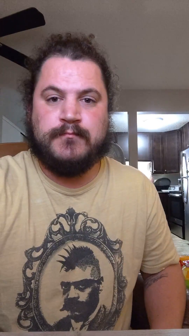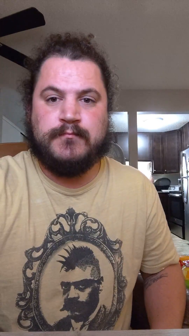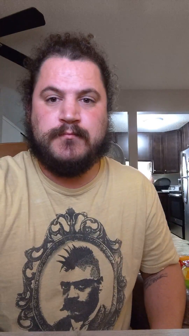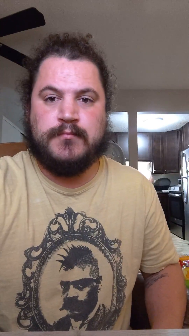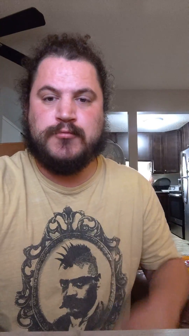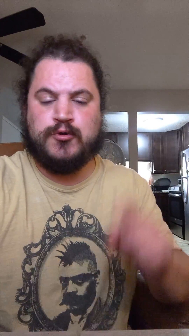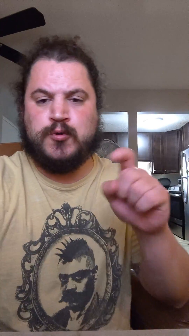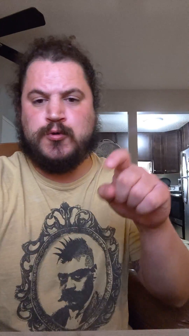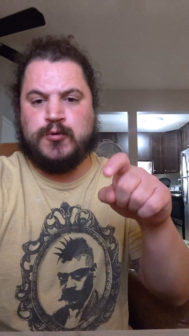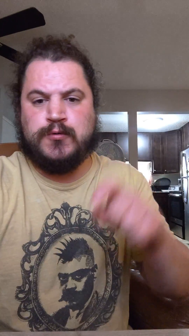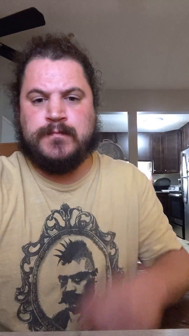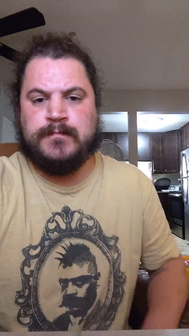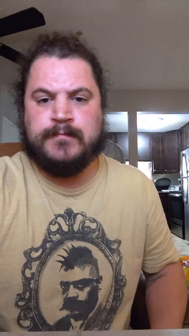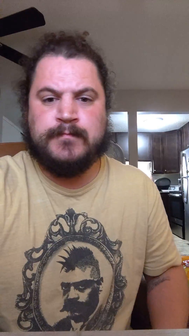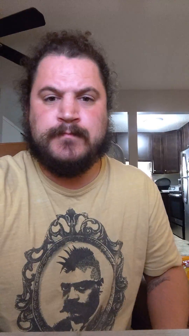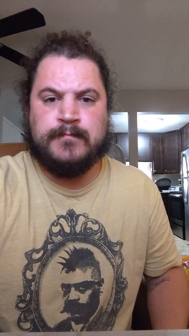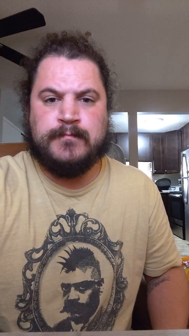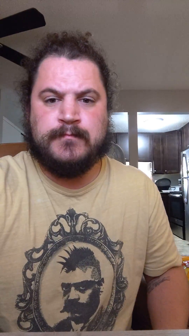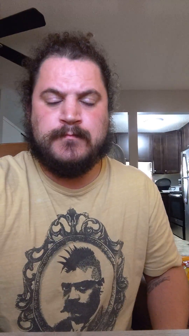should